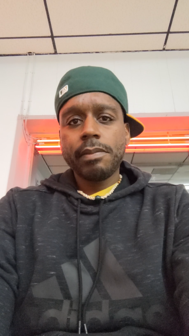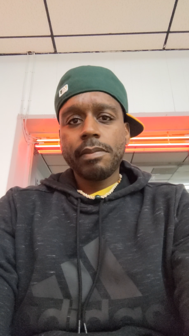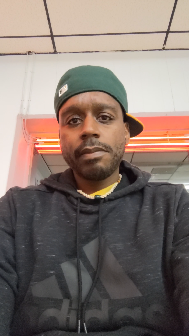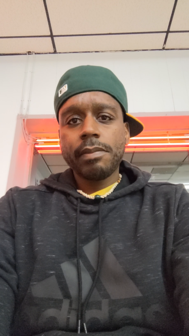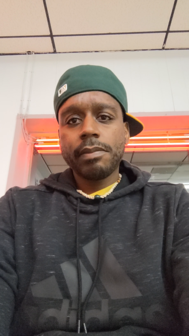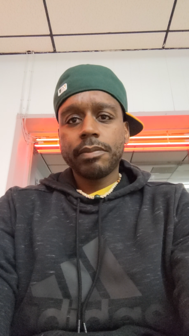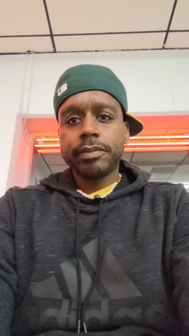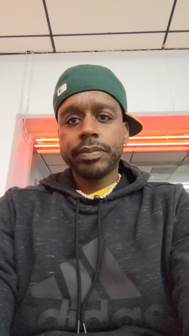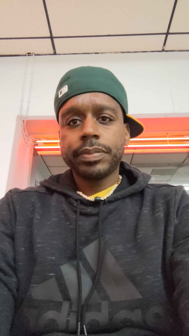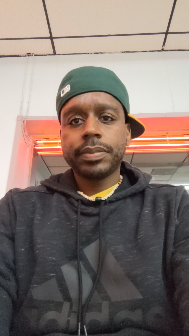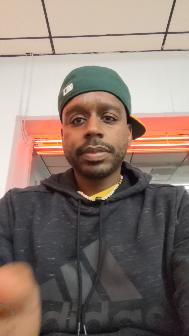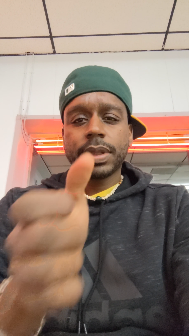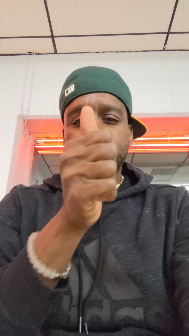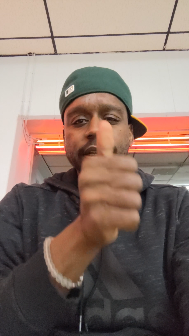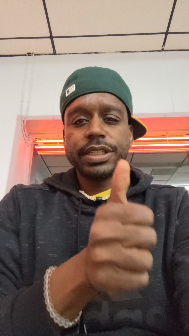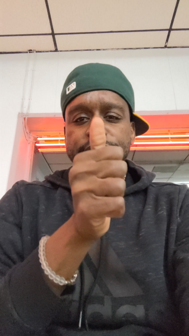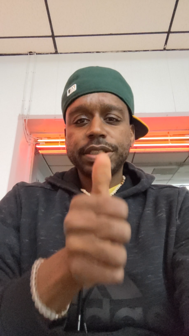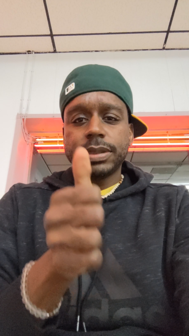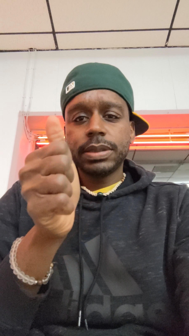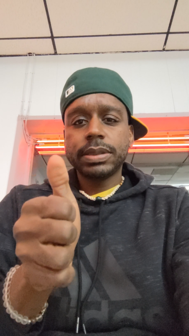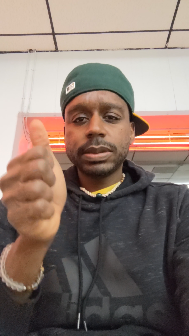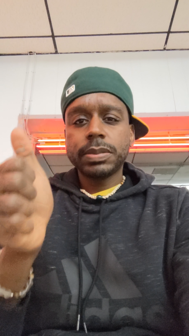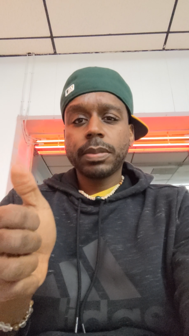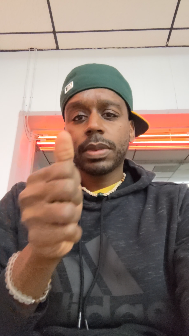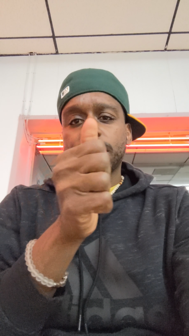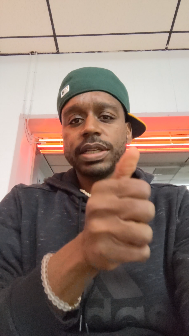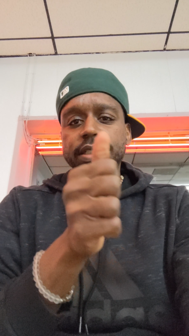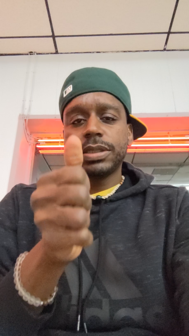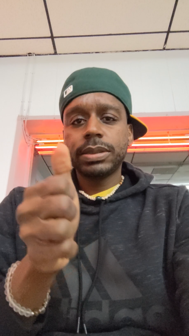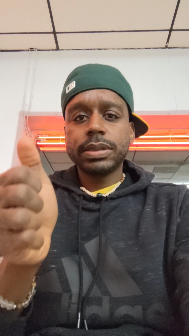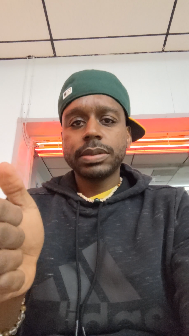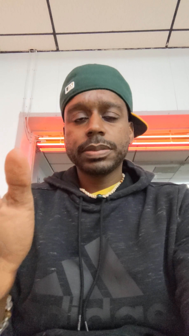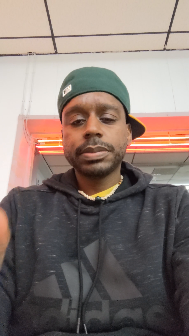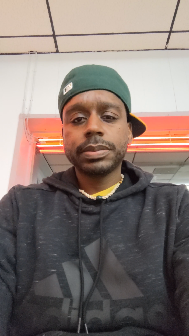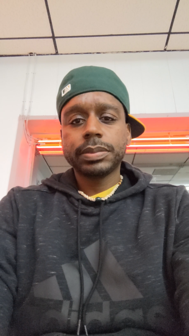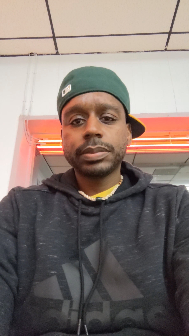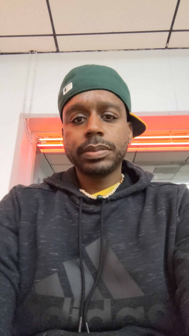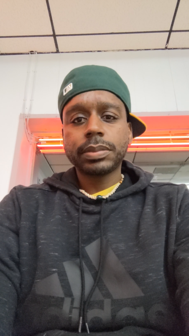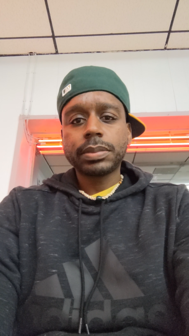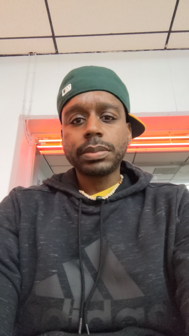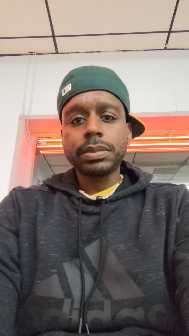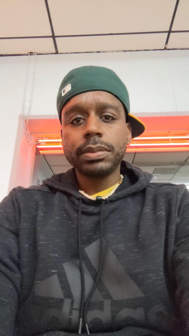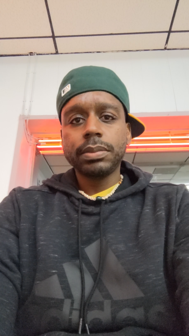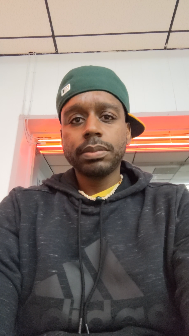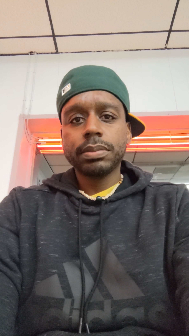each